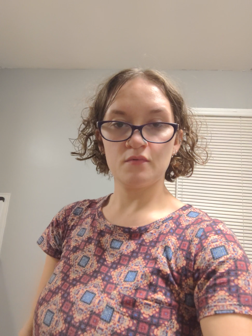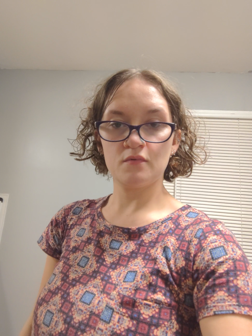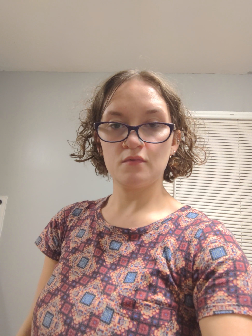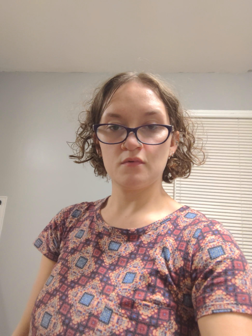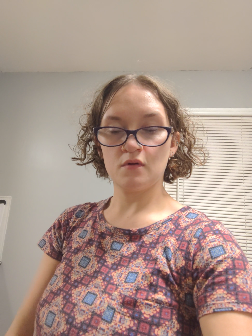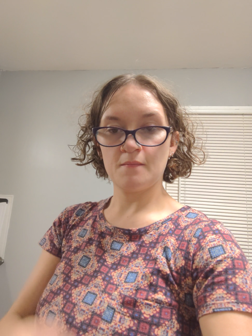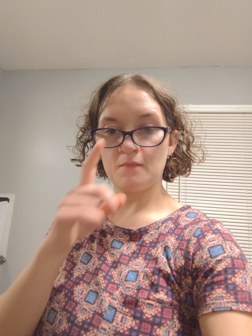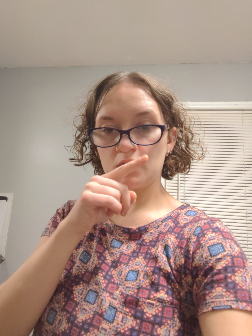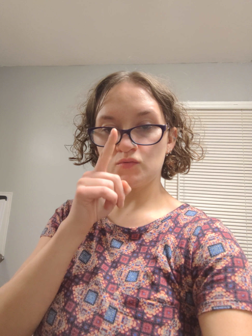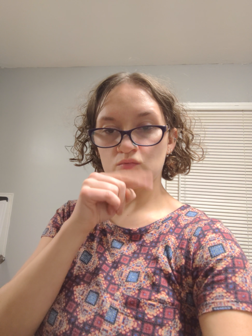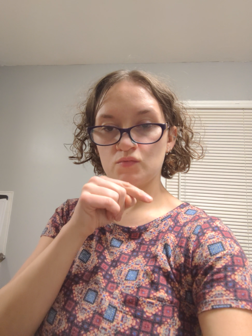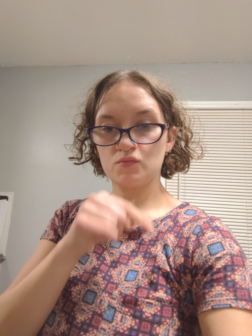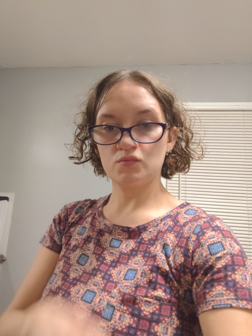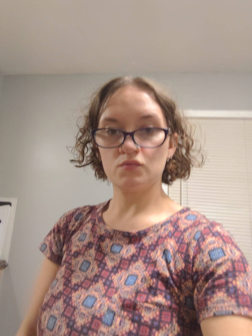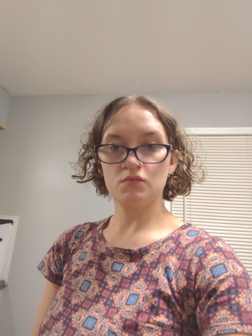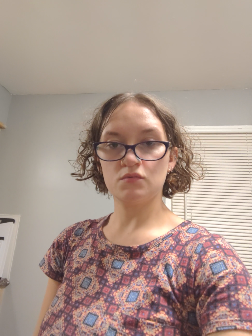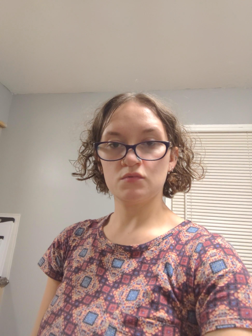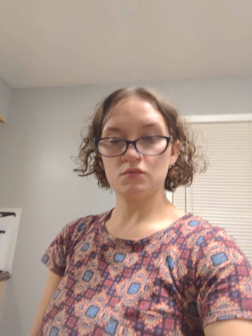mouse